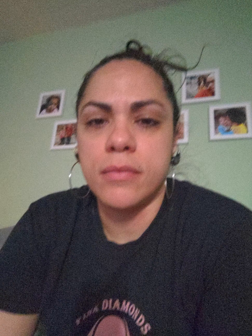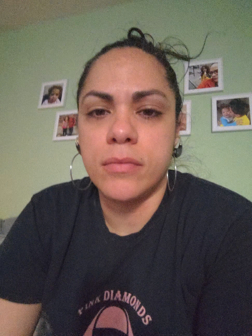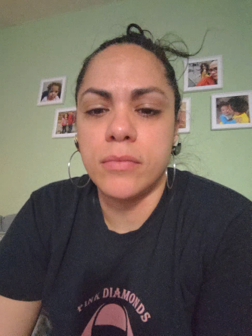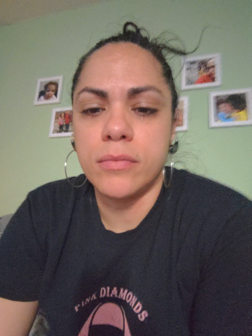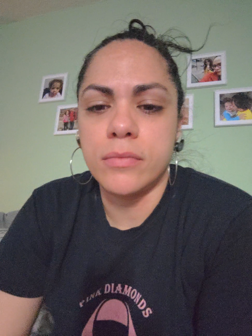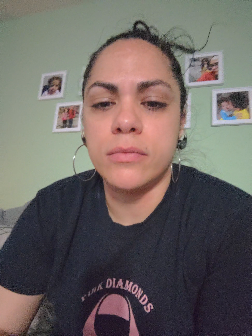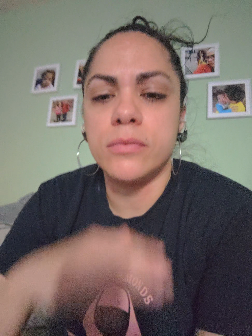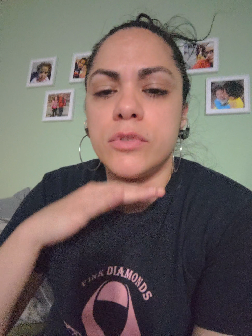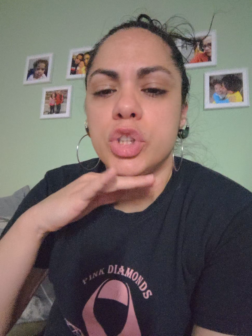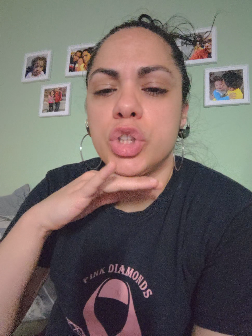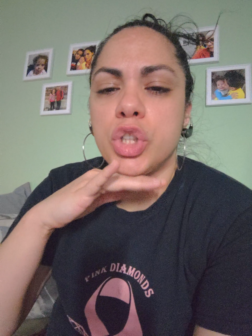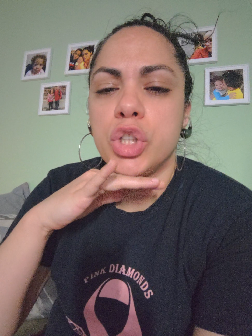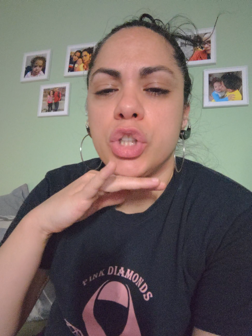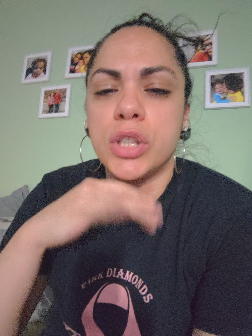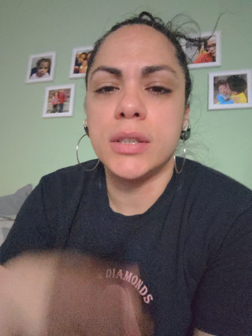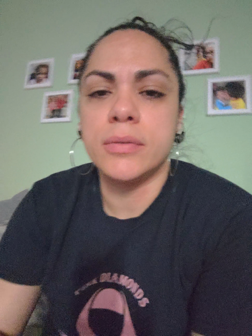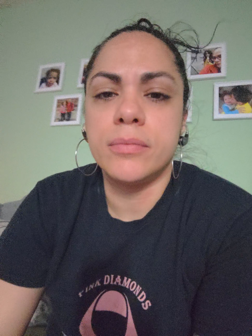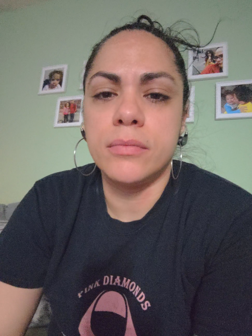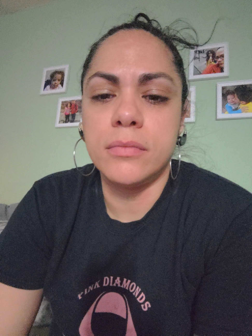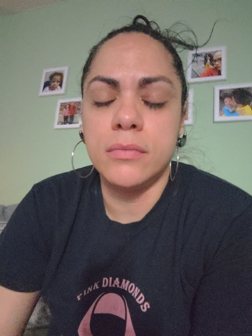dirty